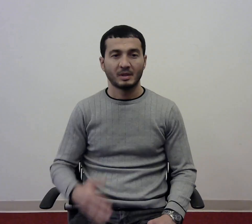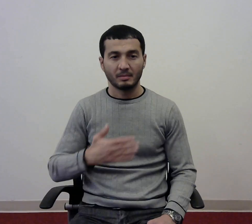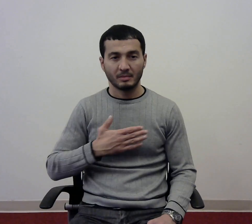mən